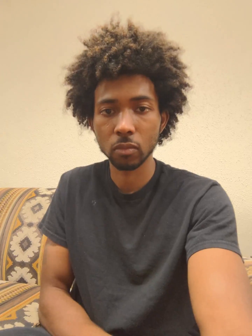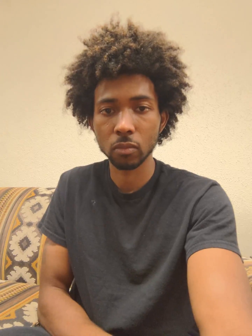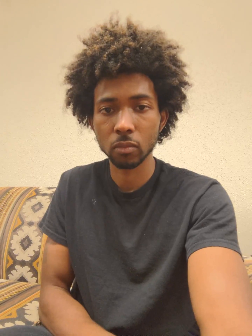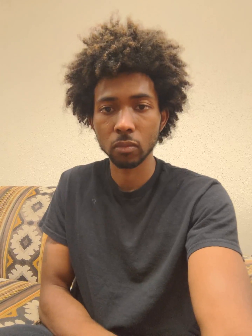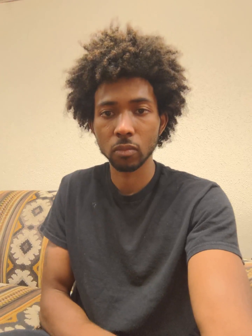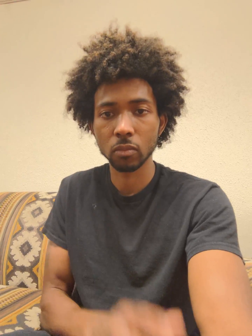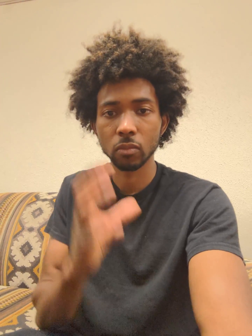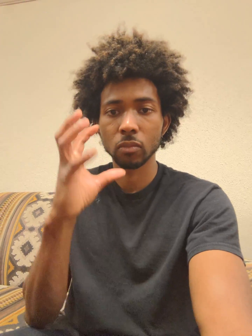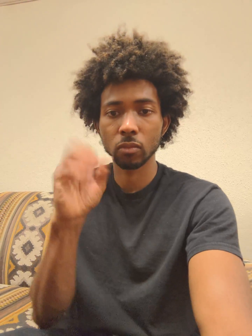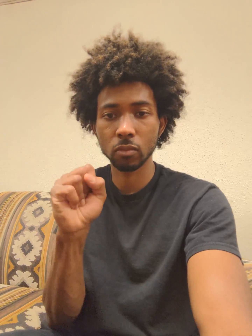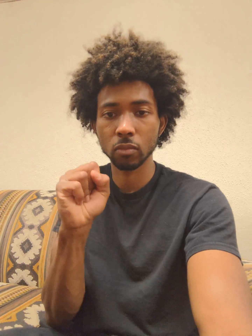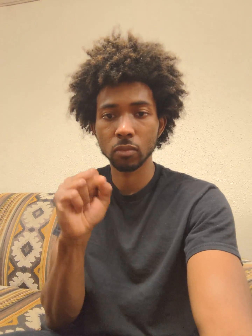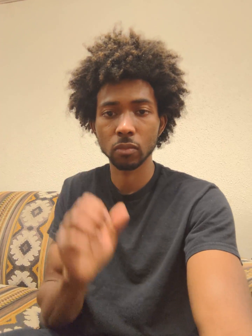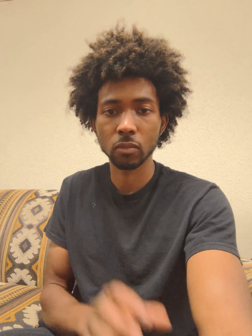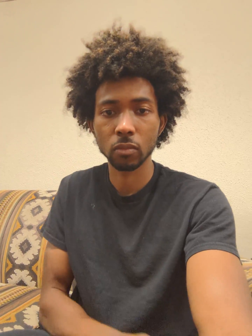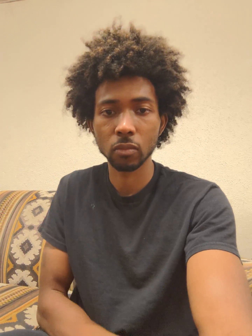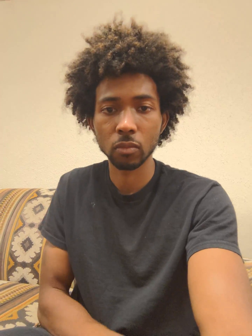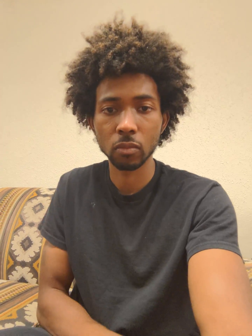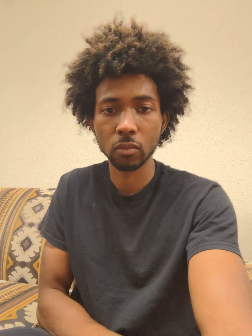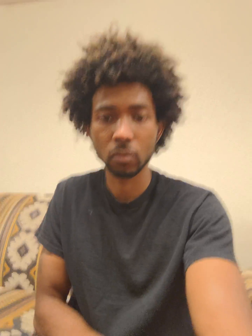catch